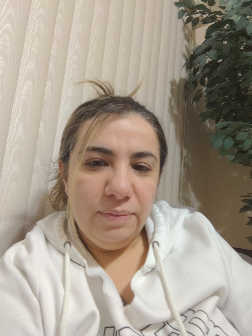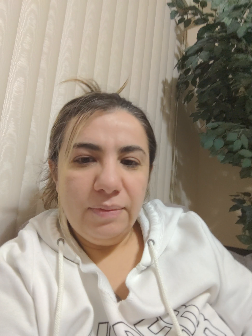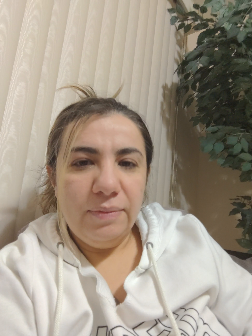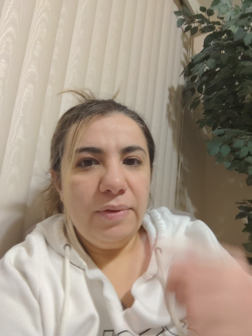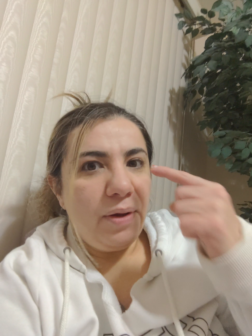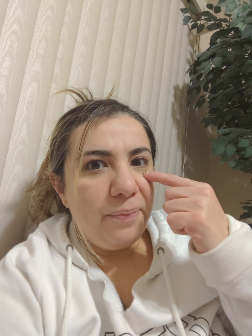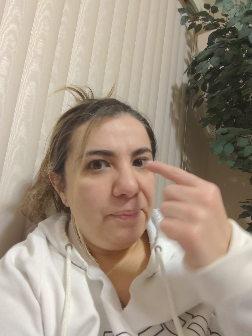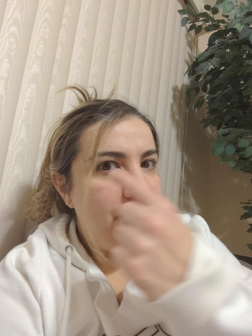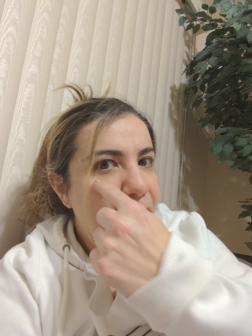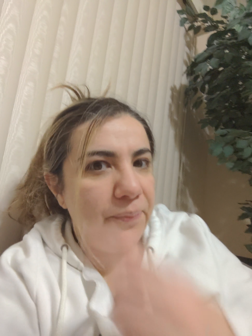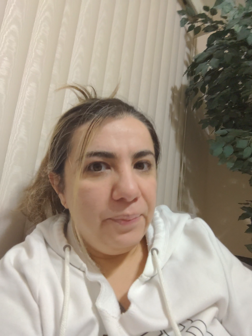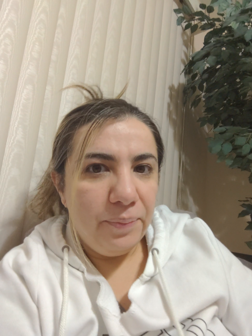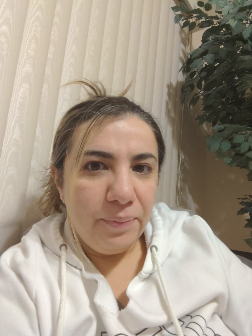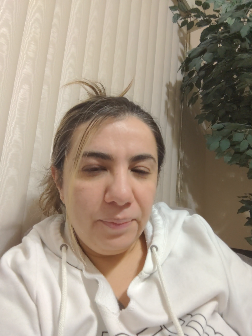eye